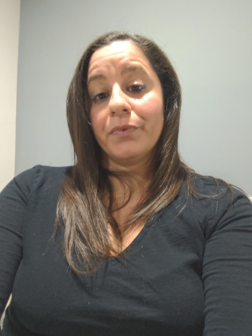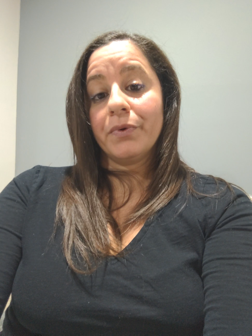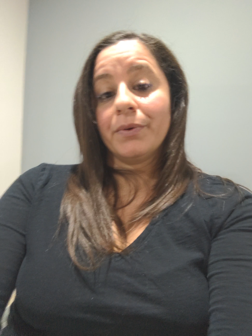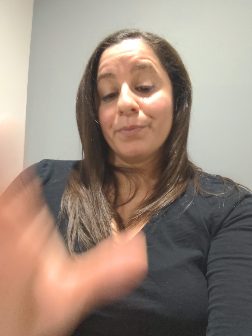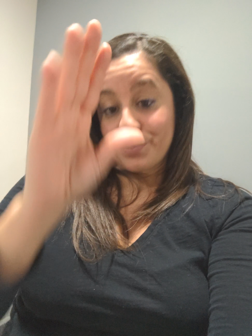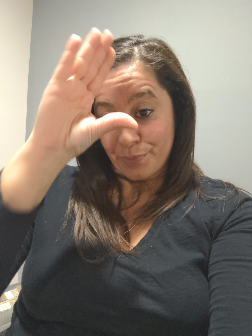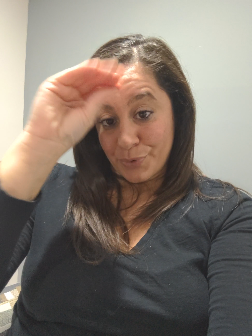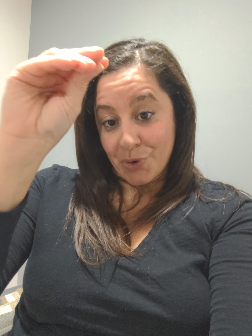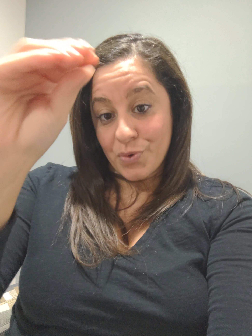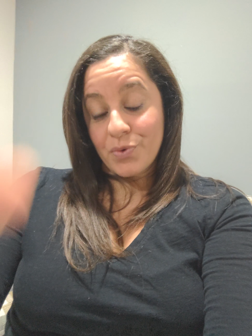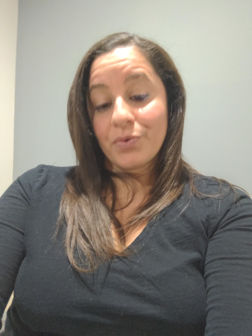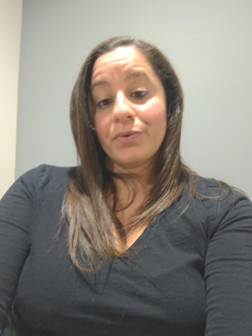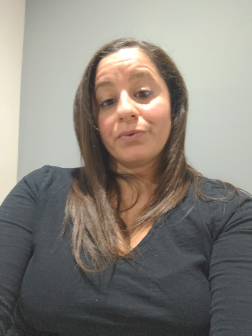boy